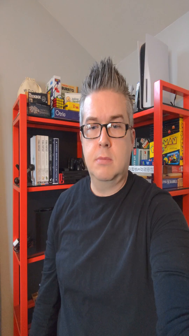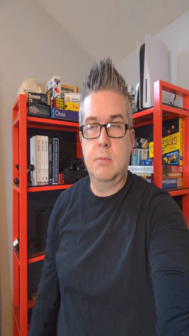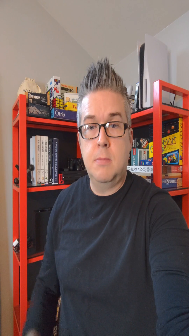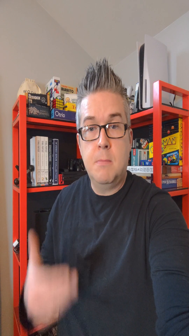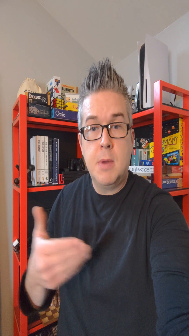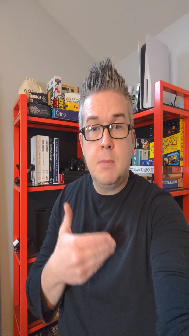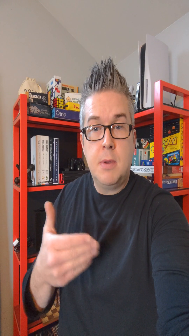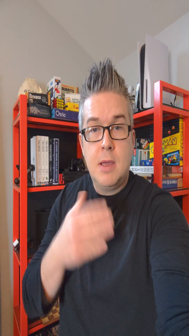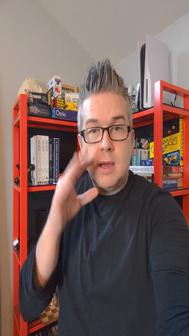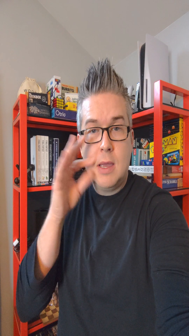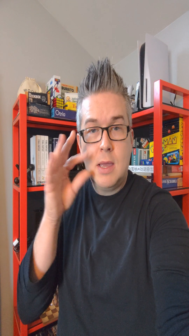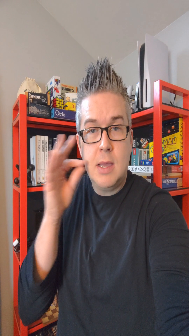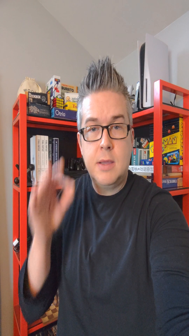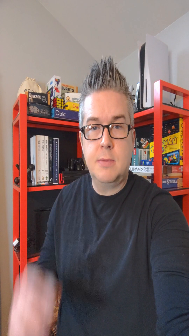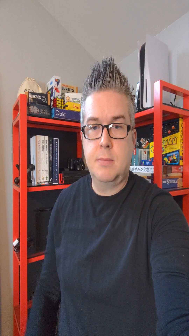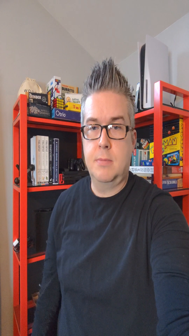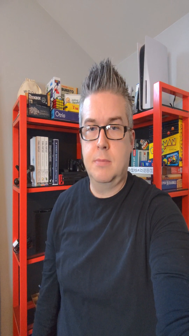kitty